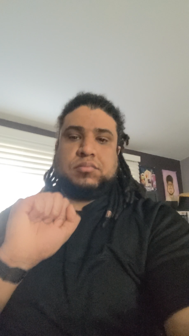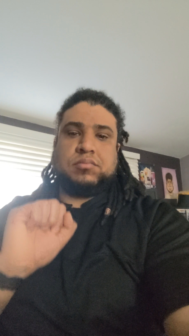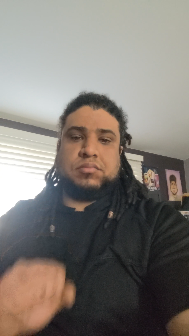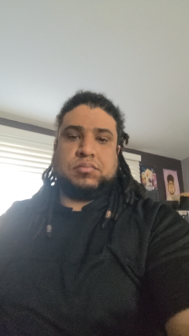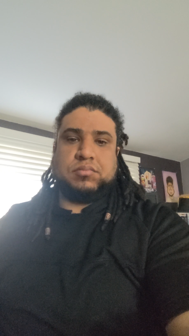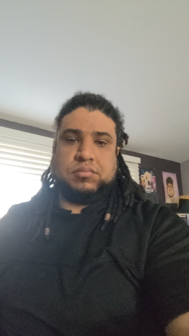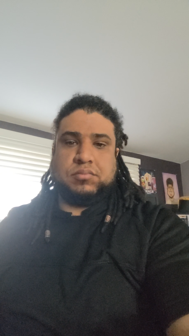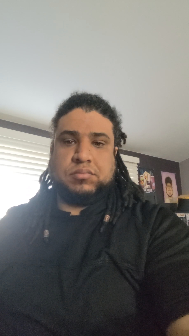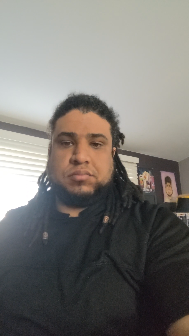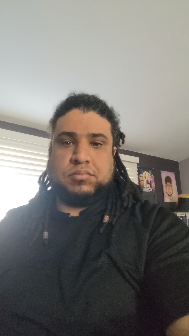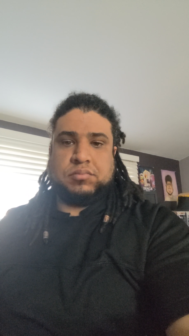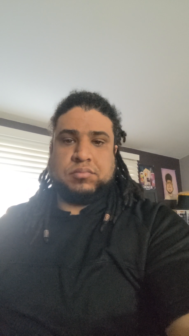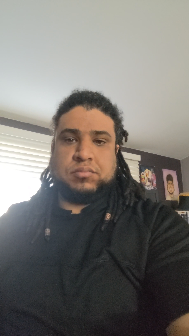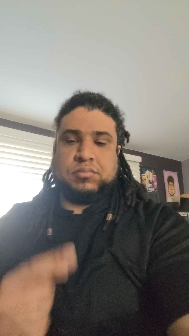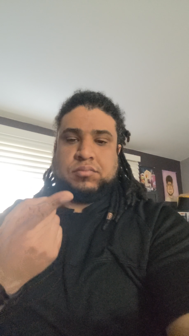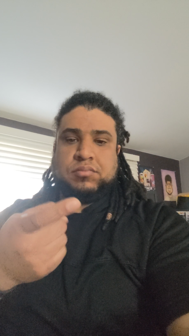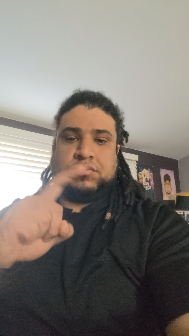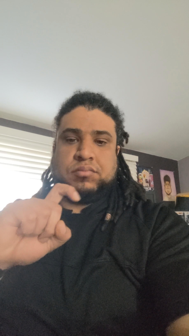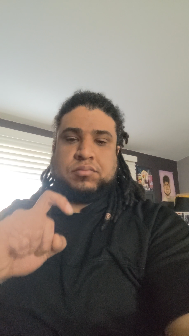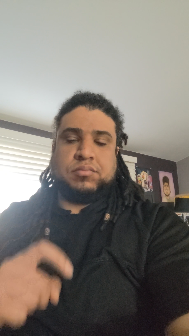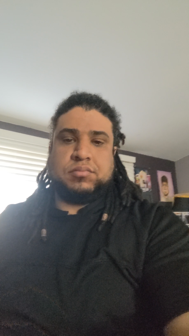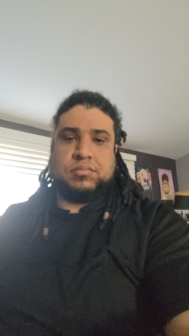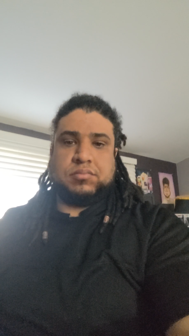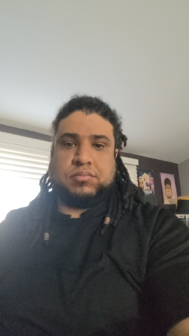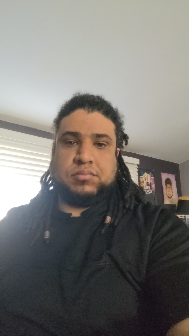friend